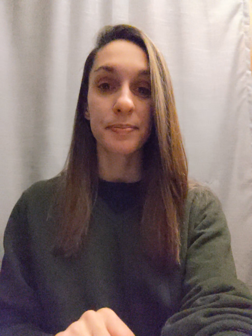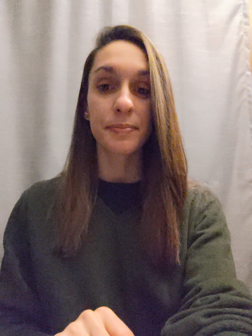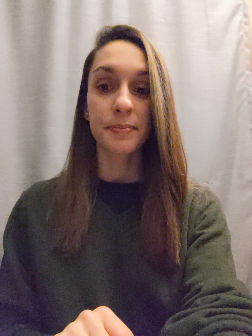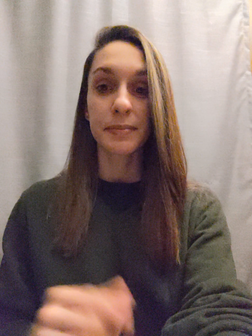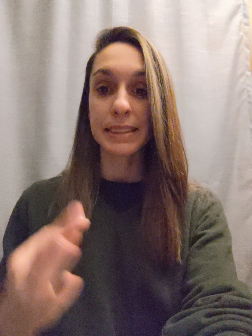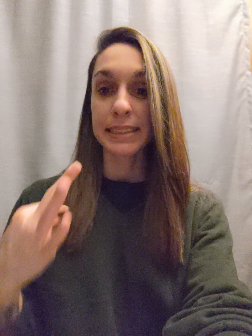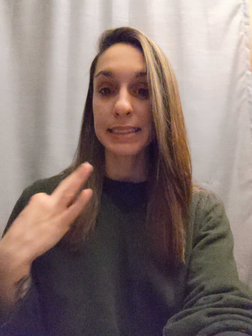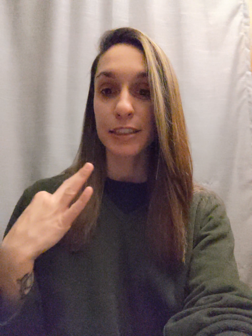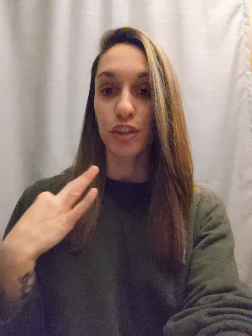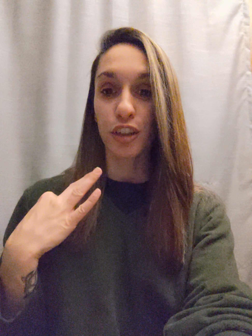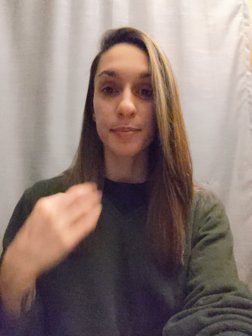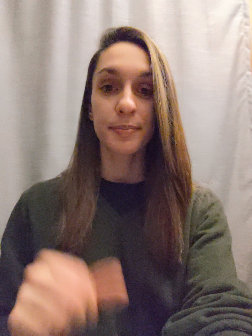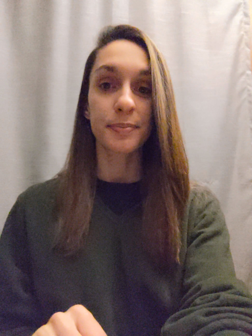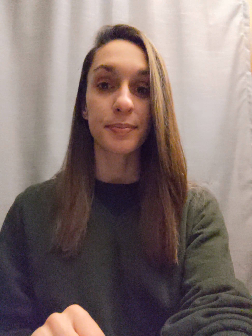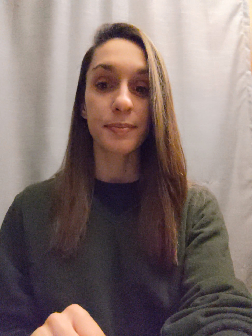shirt